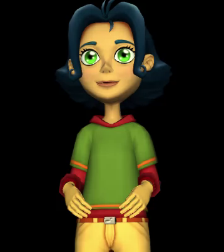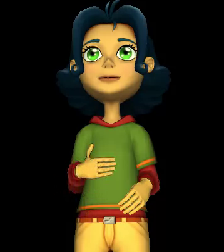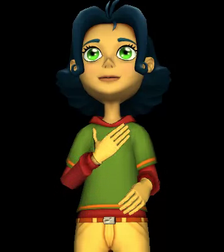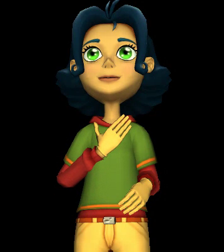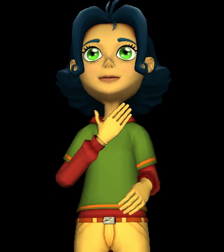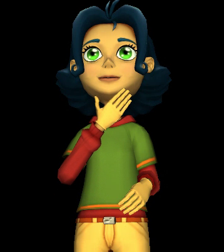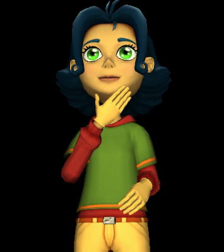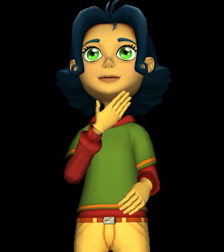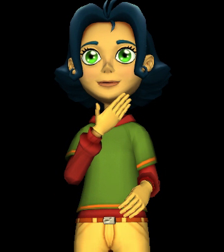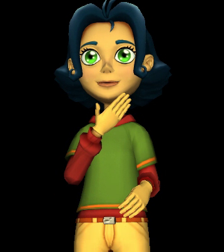يحب